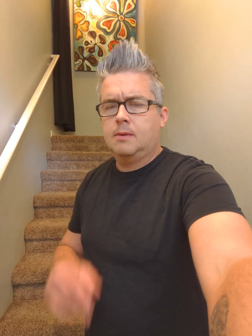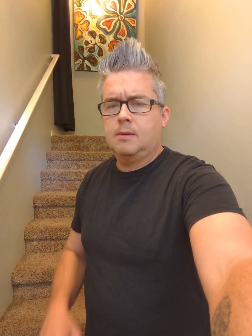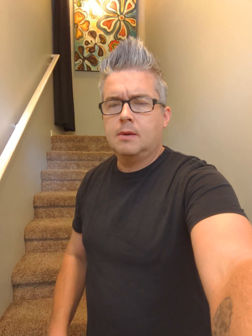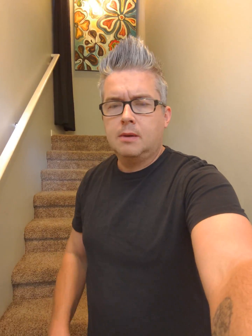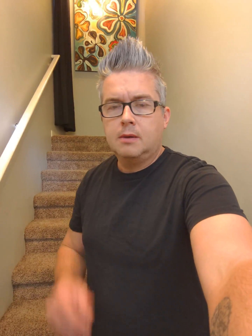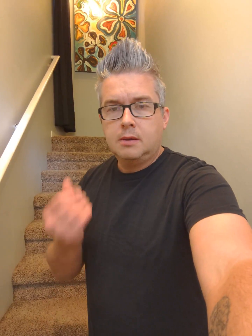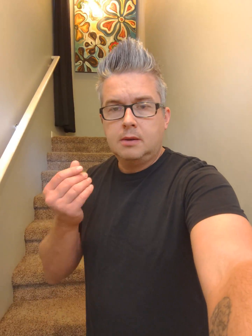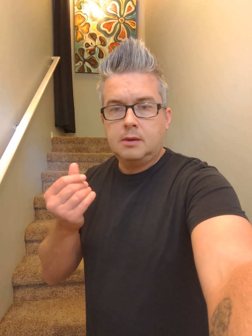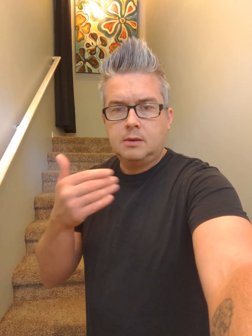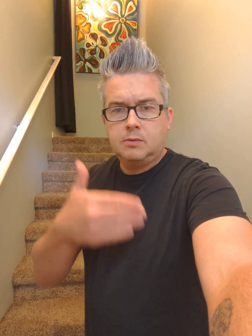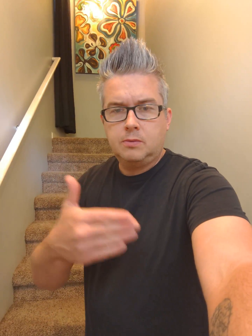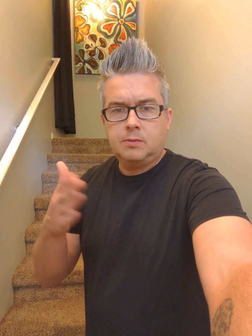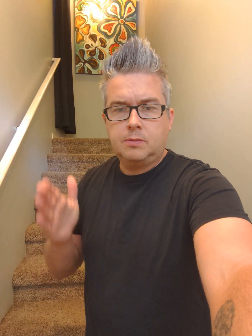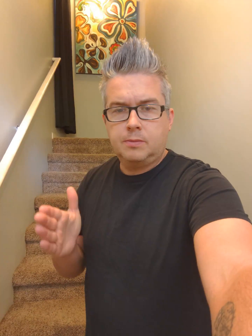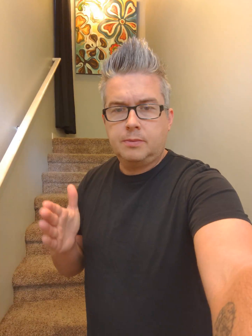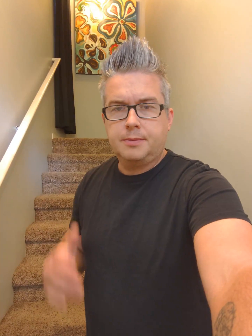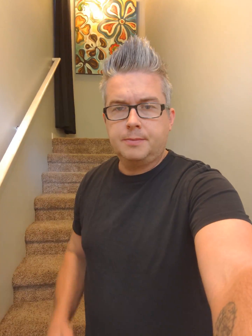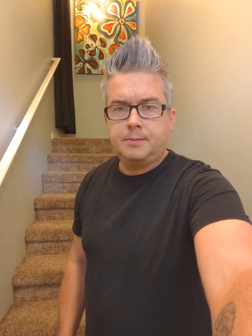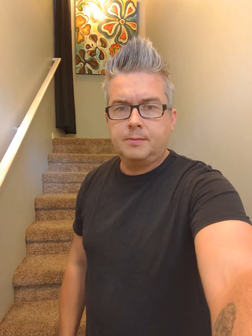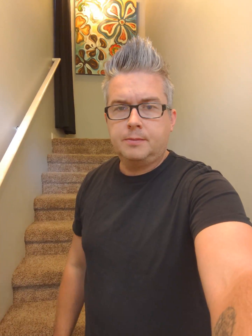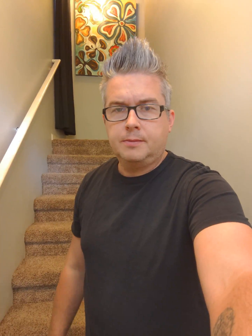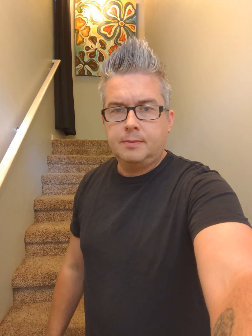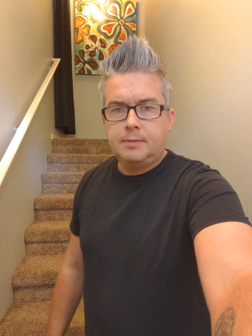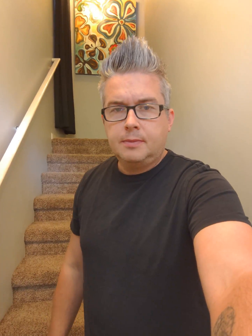sandbox